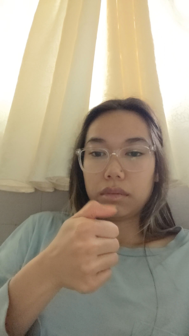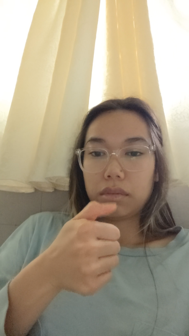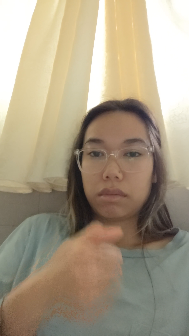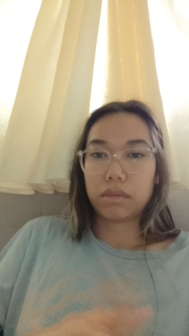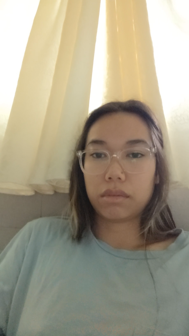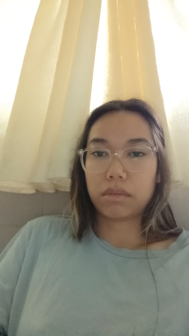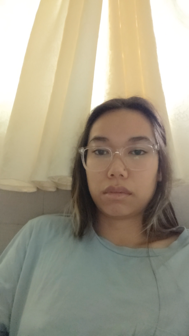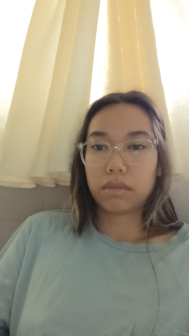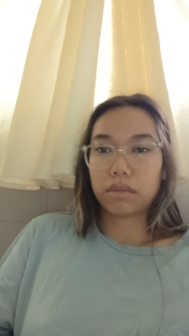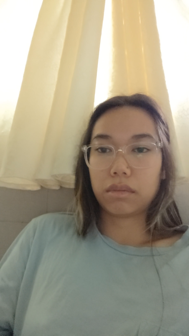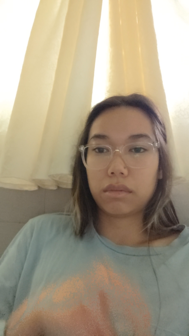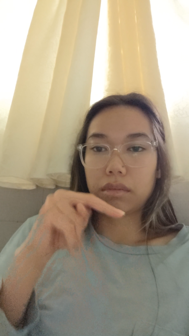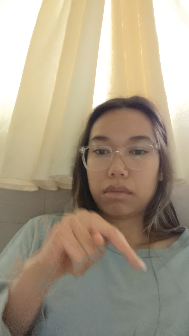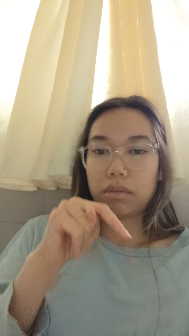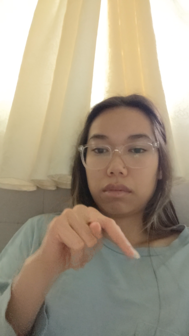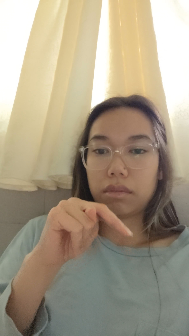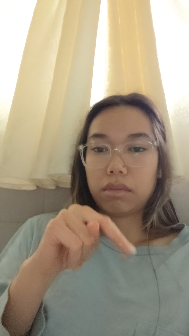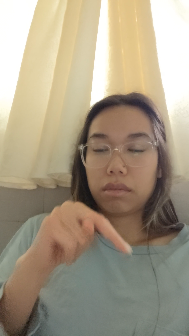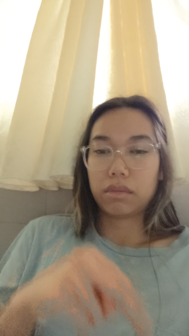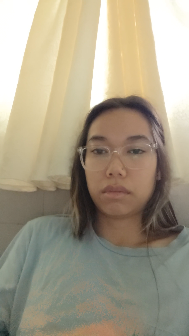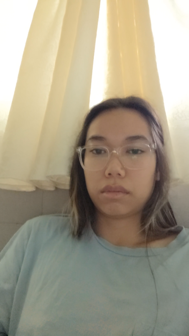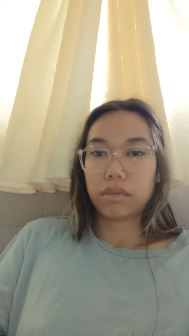nurse